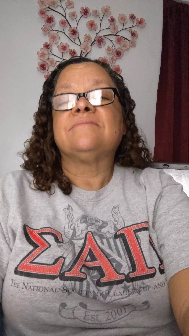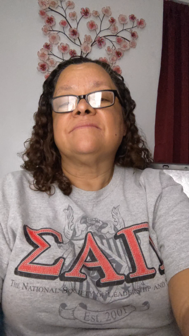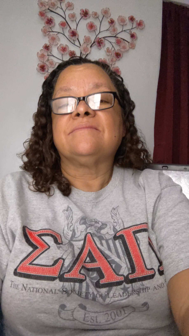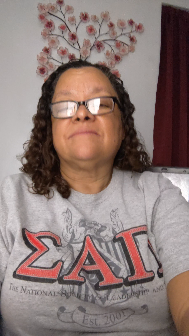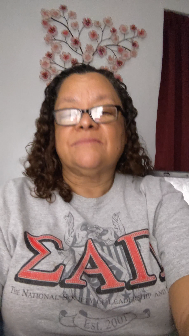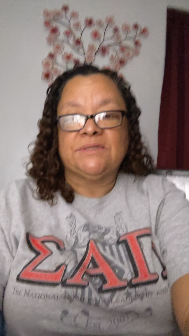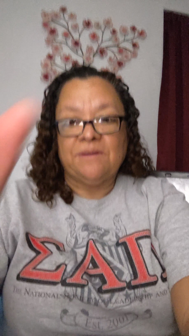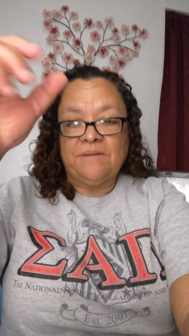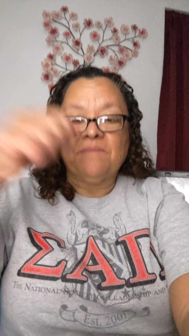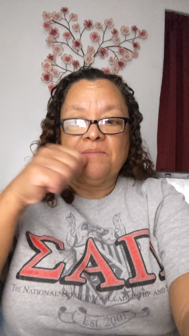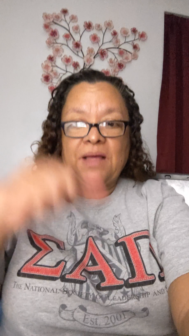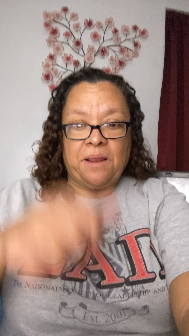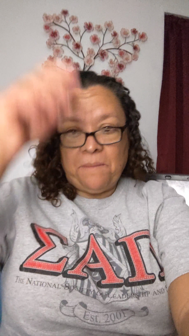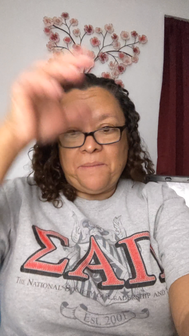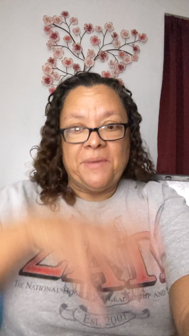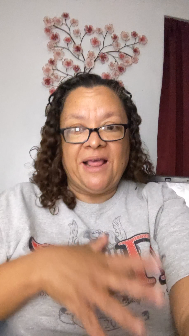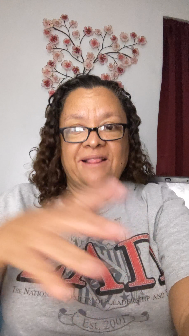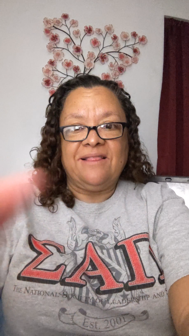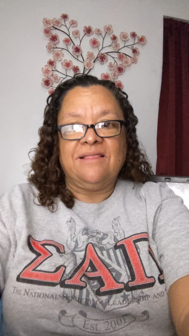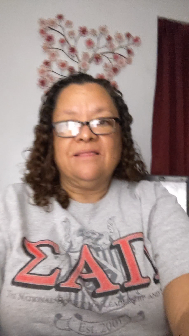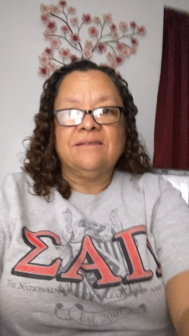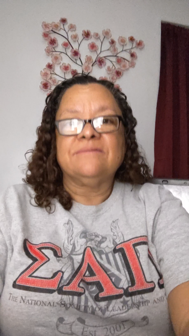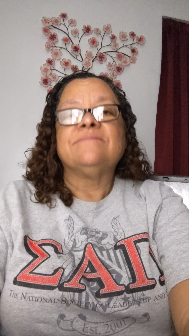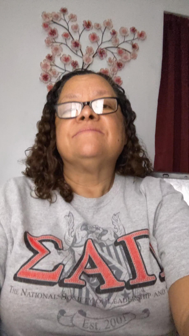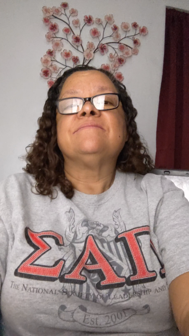mailman